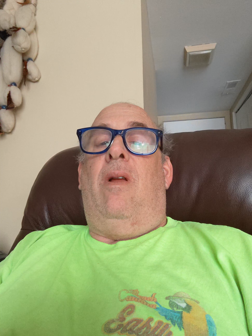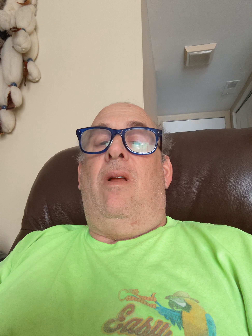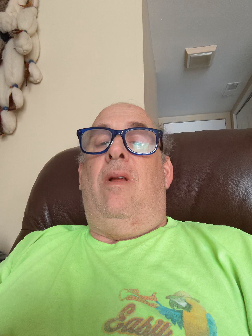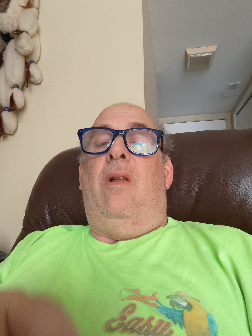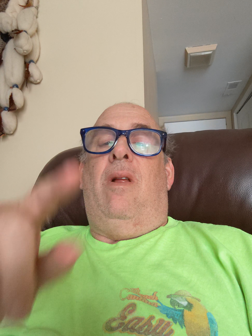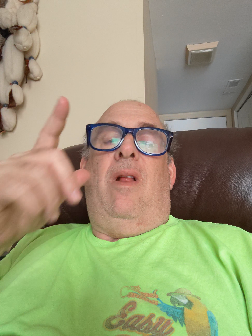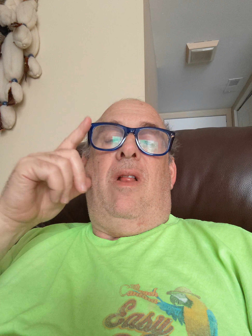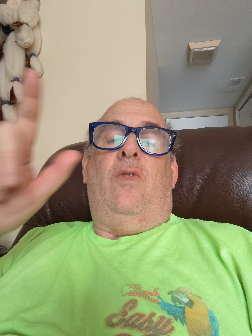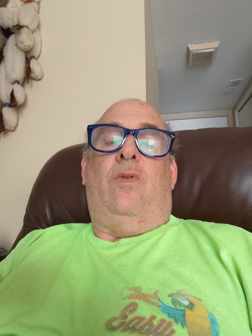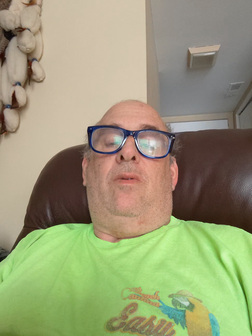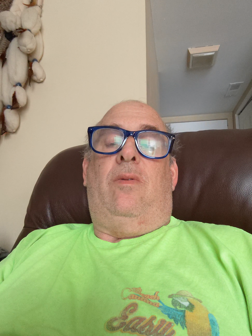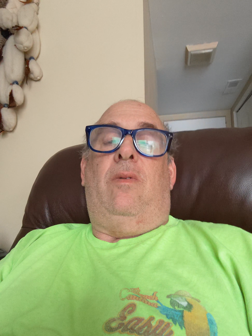loud